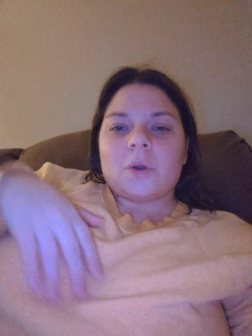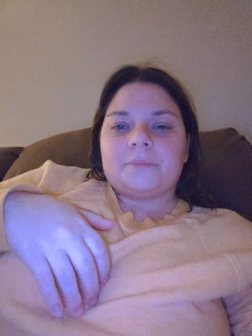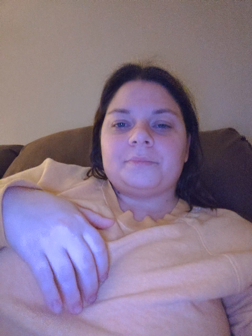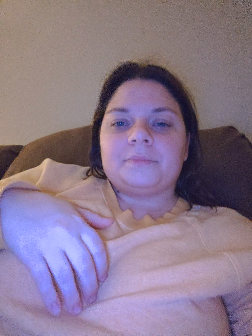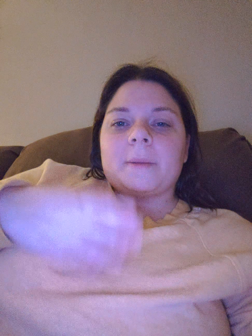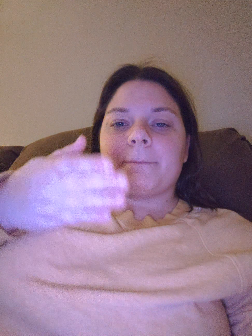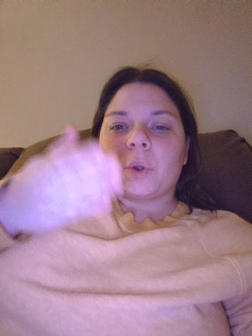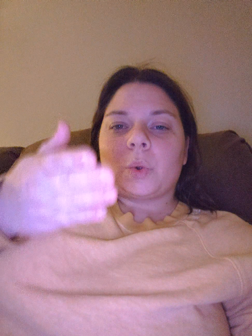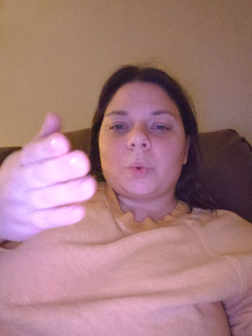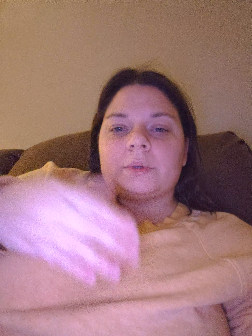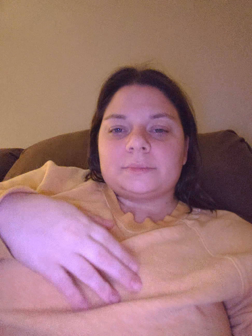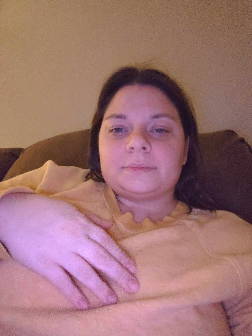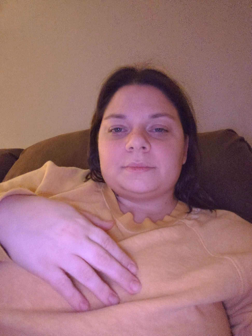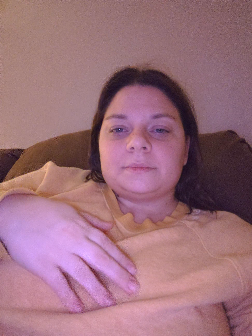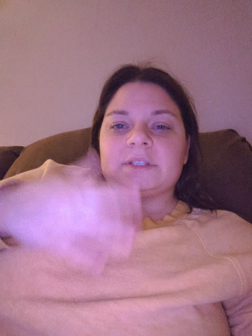boat